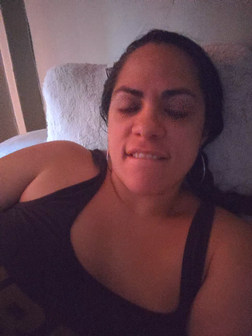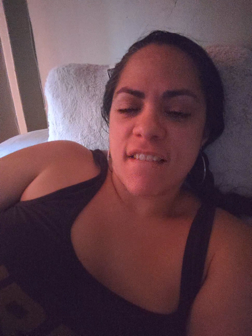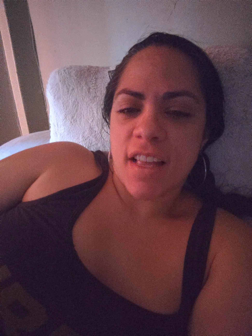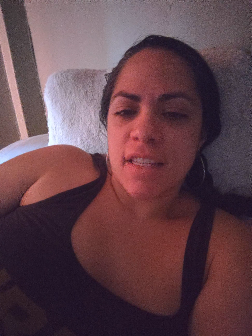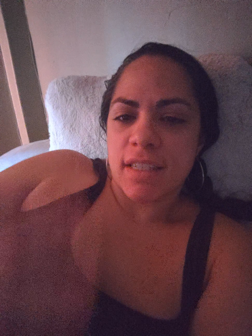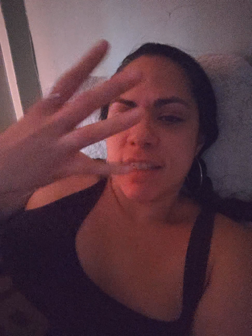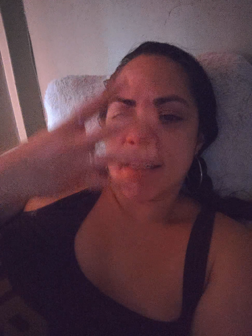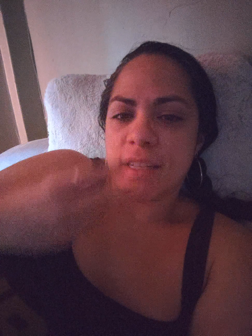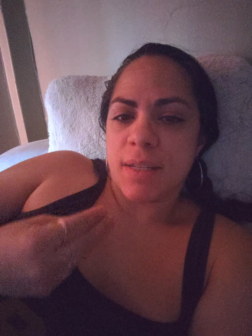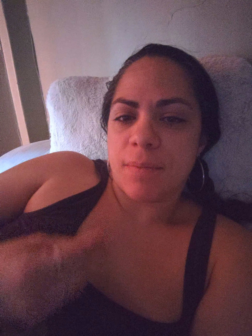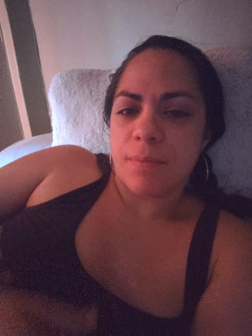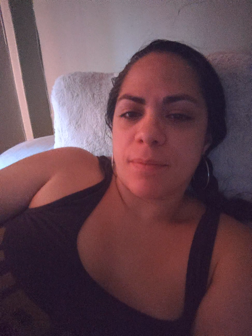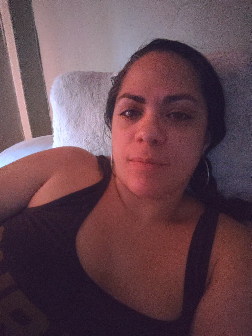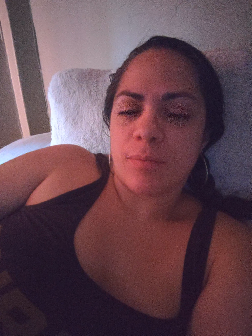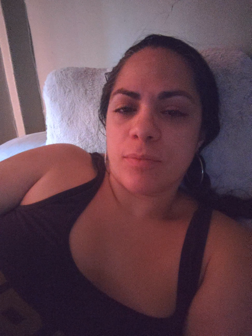sleep